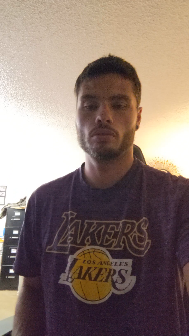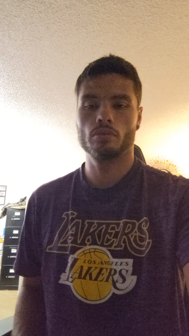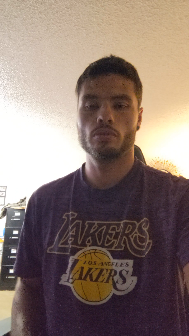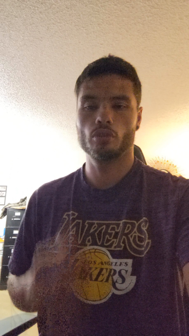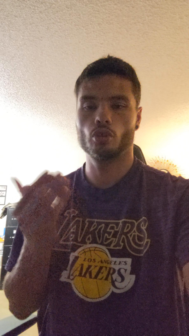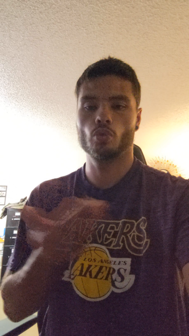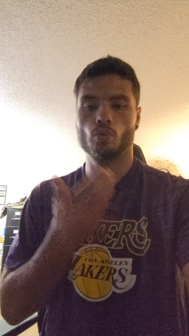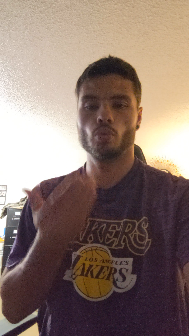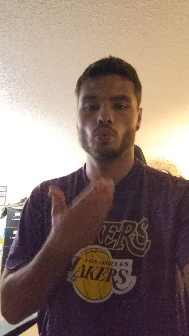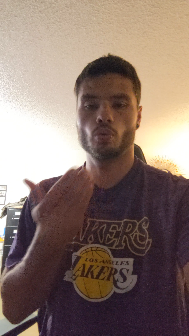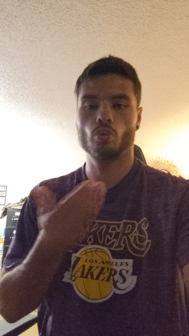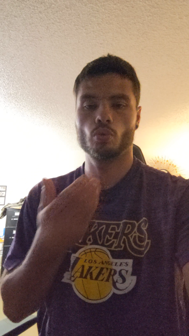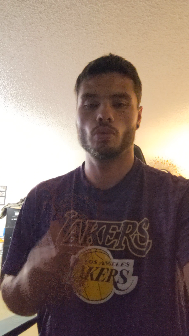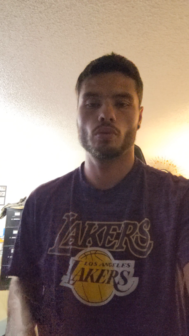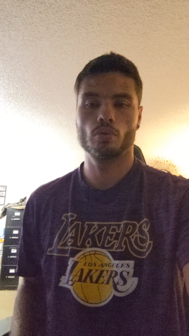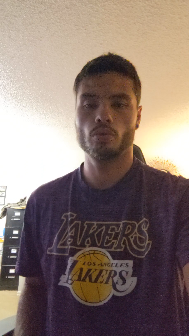new